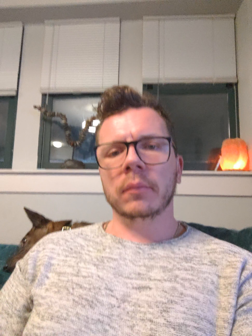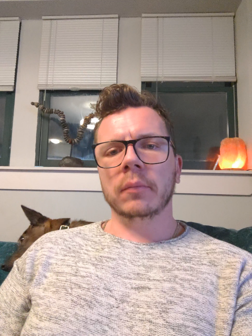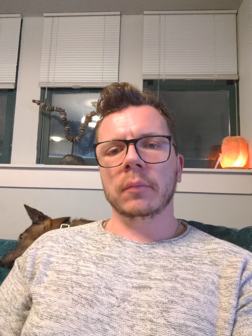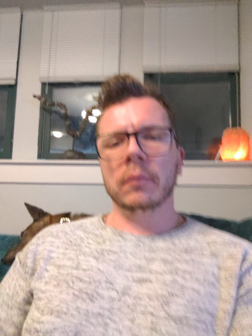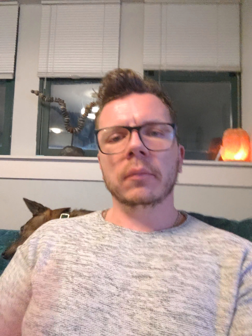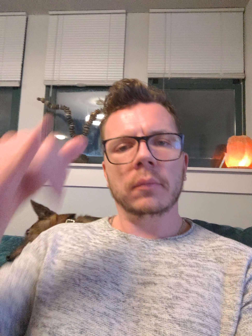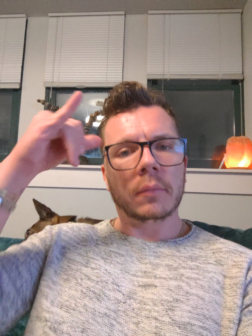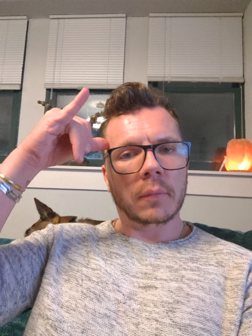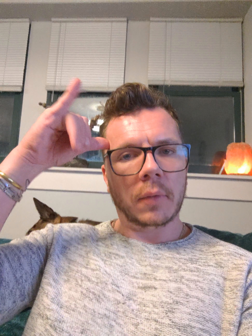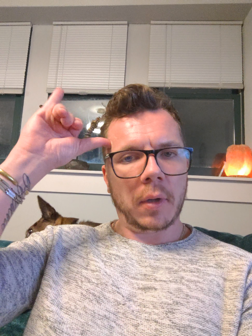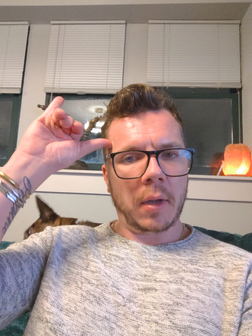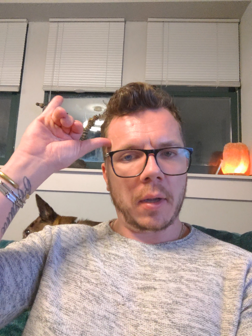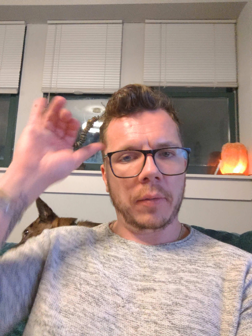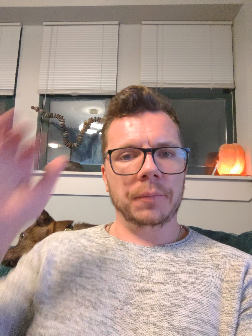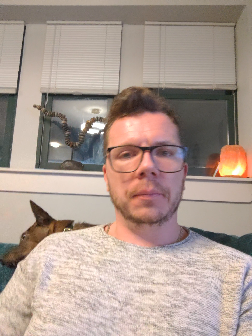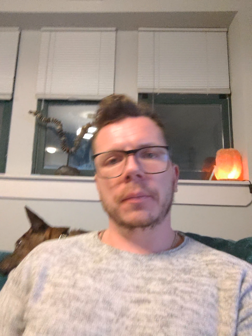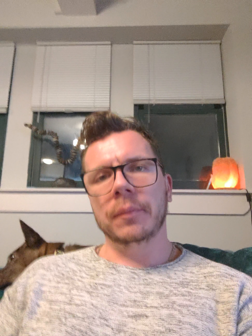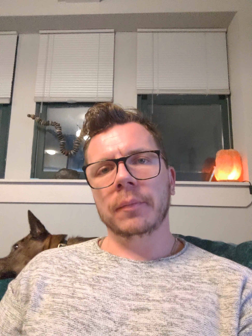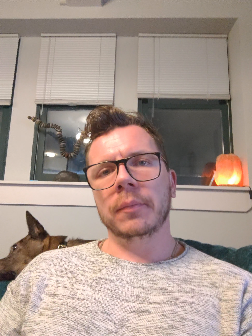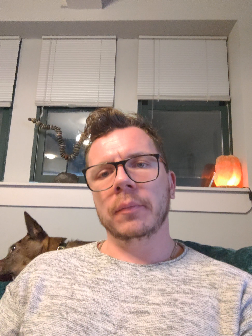cow